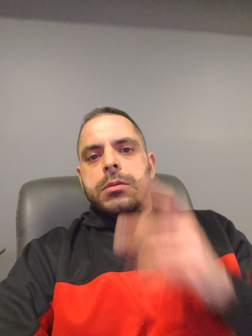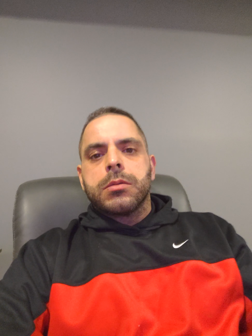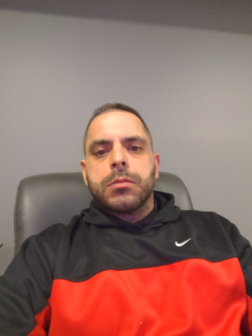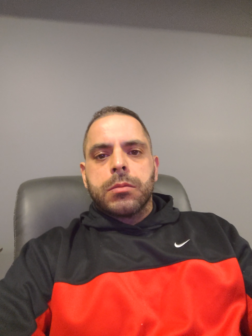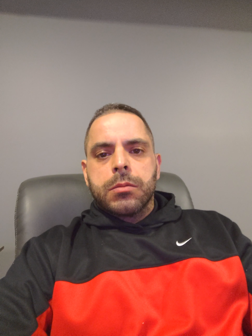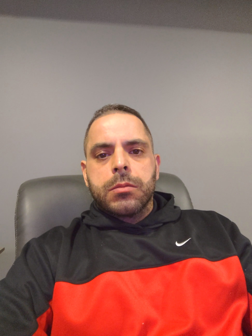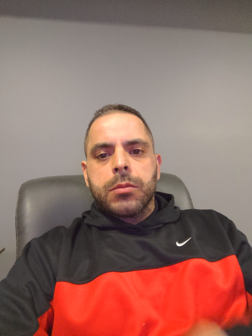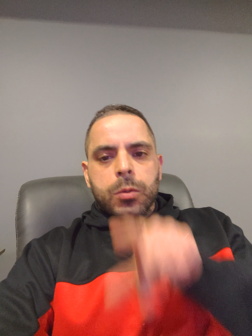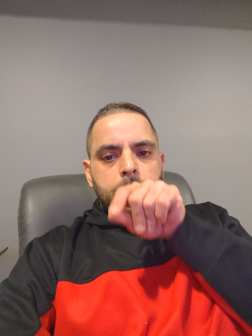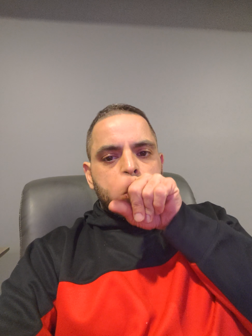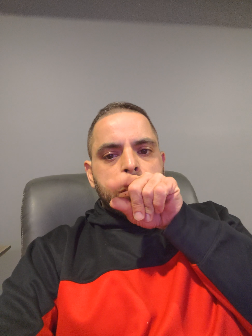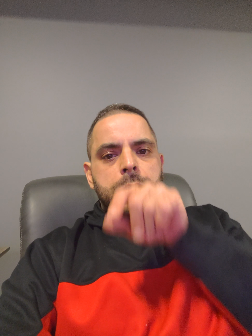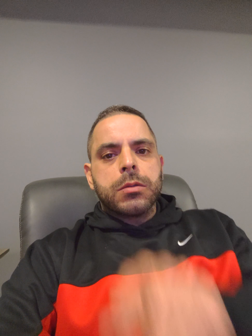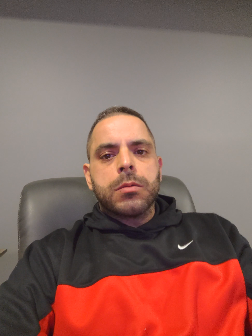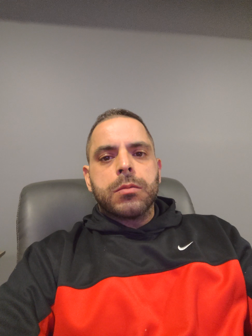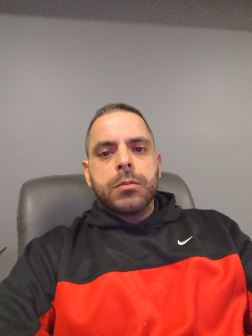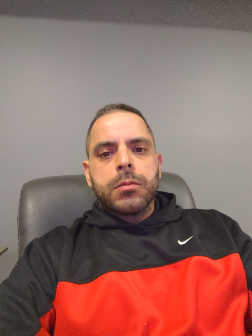goose